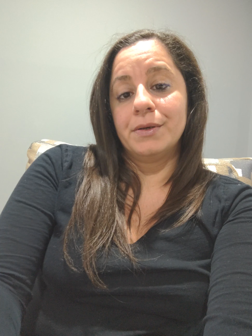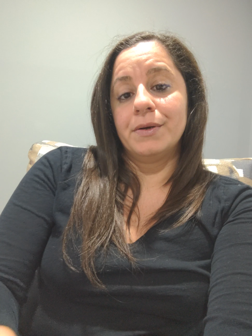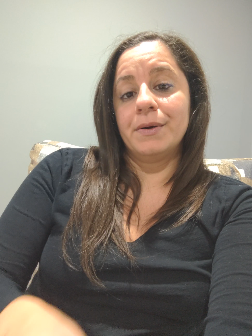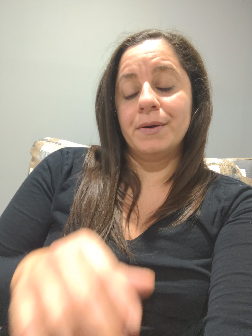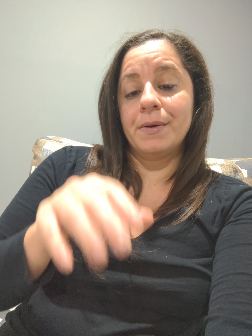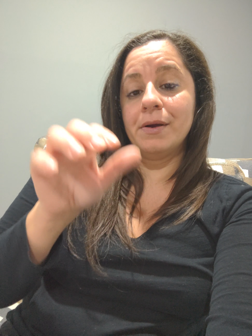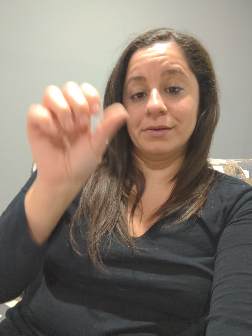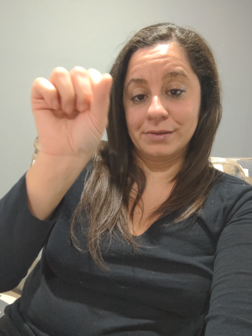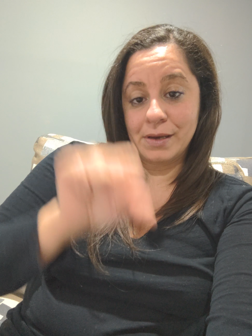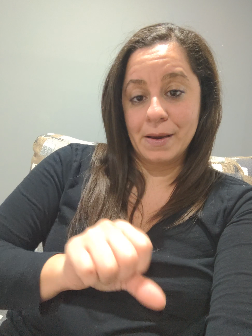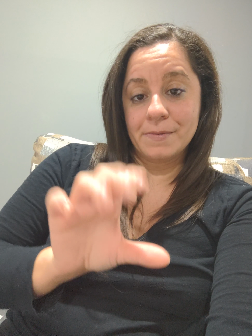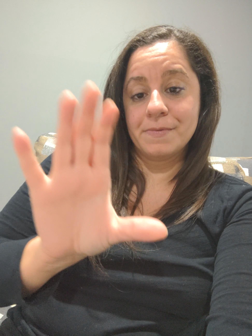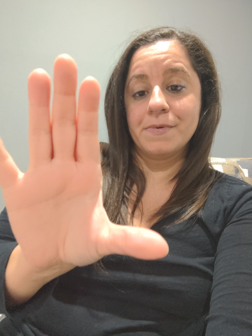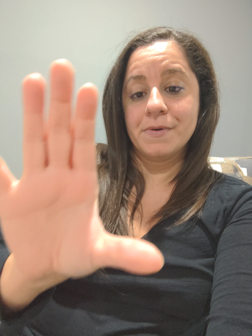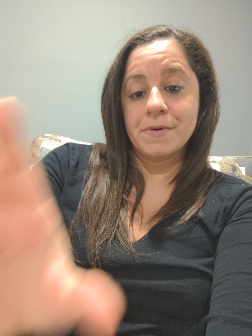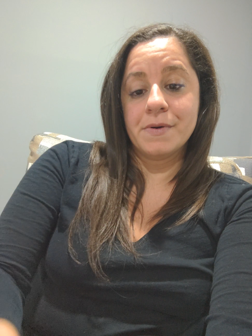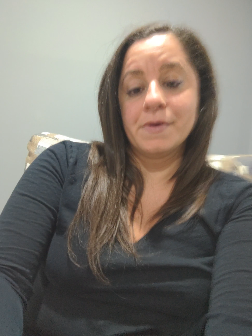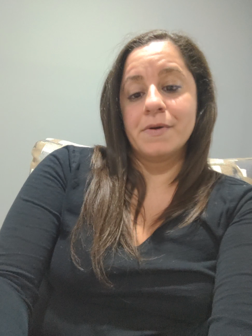mitten